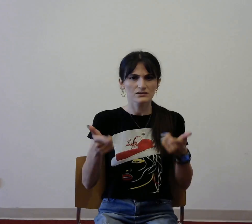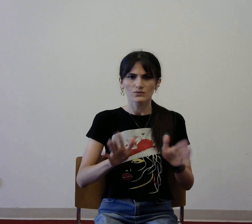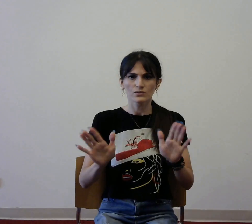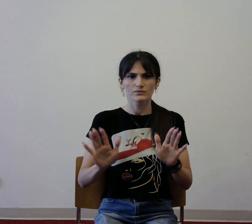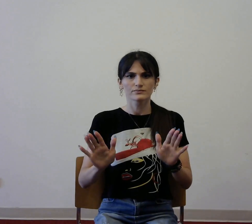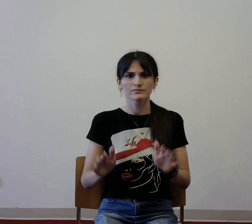deyil